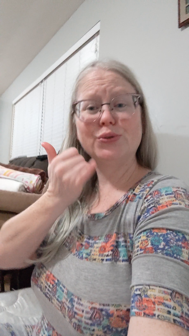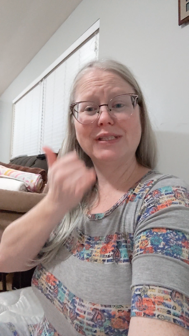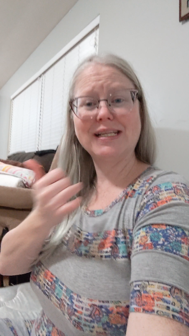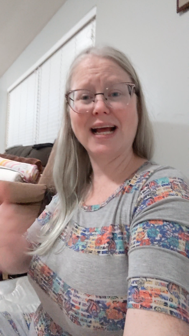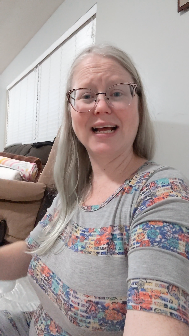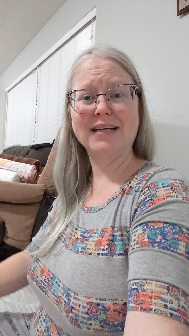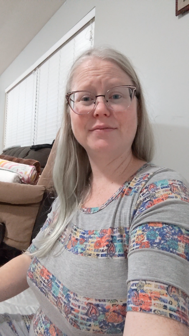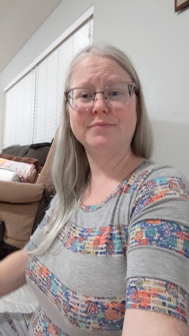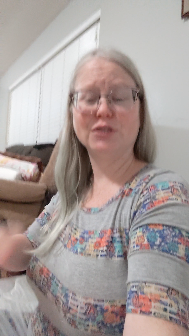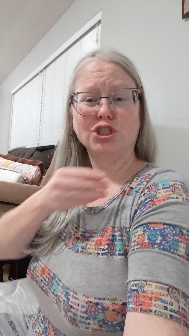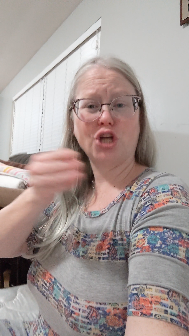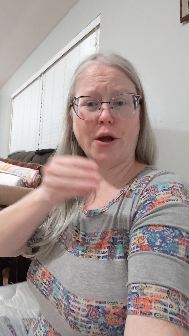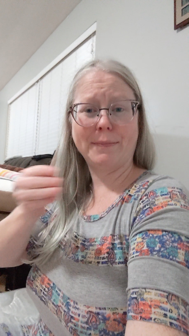shopping